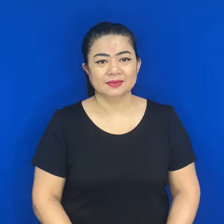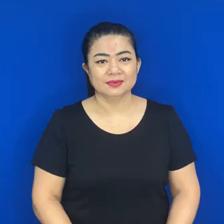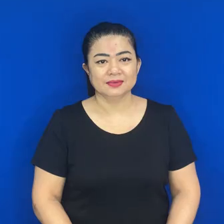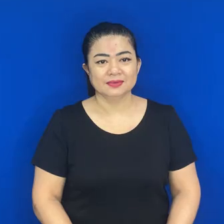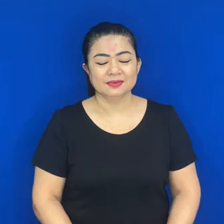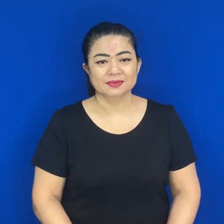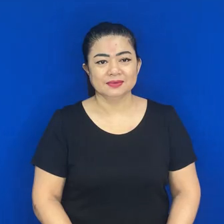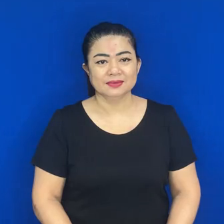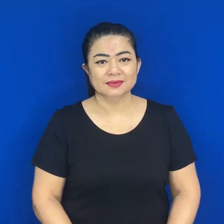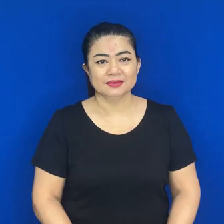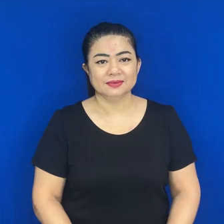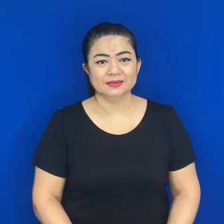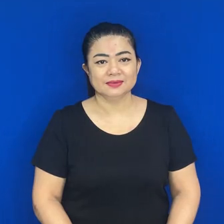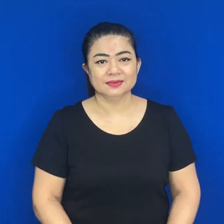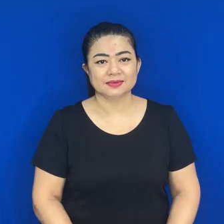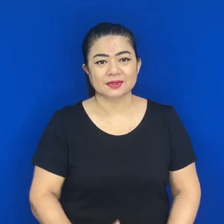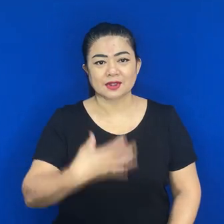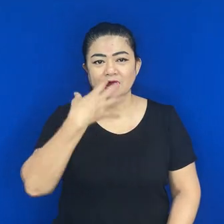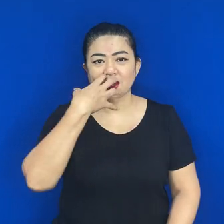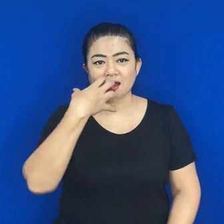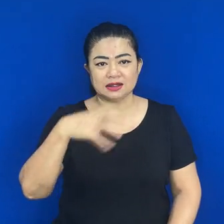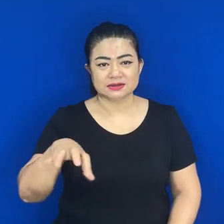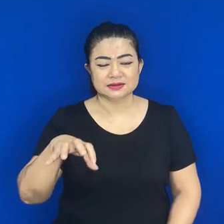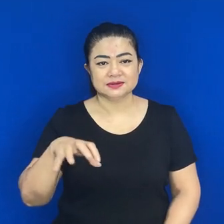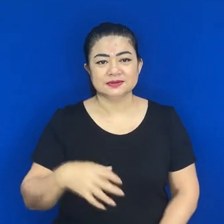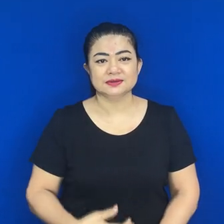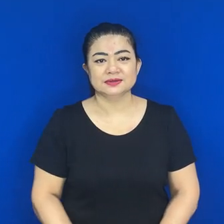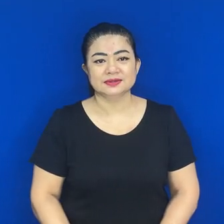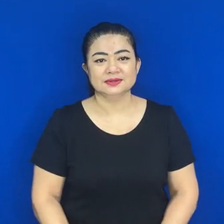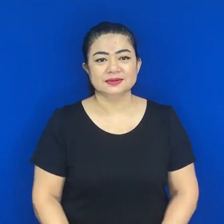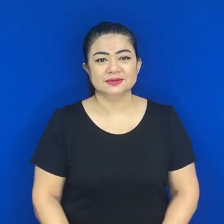hot